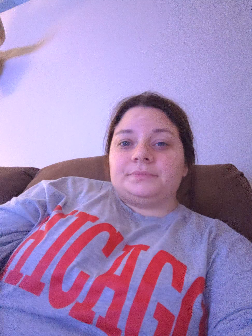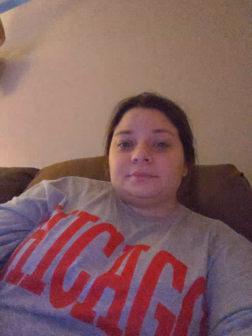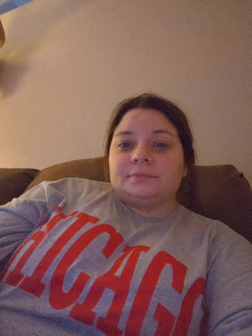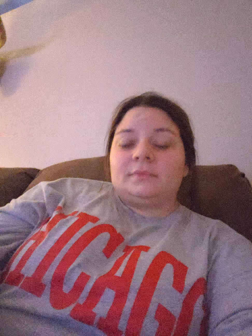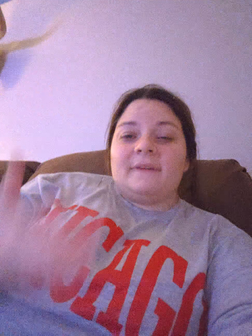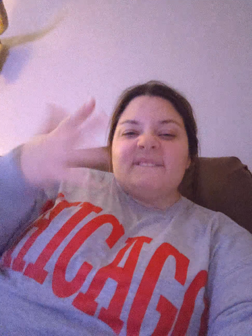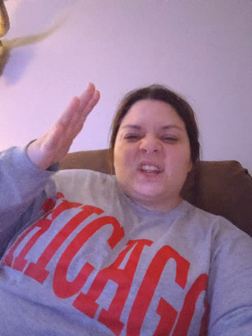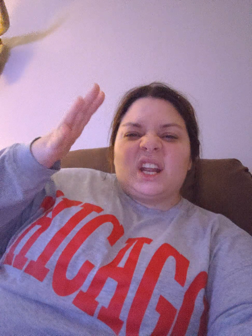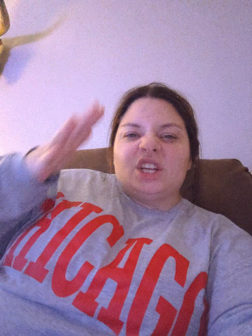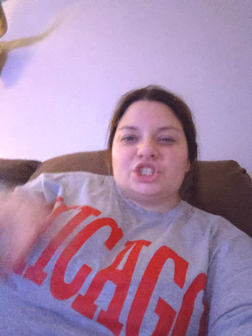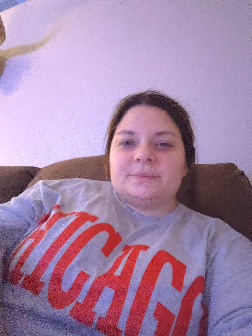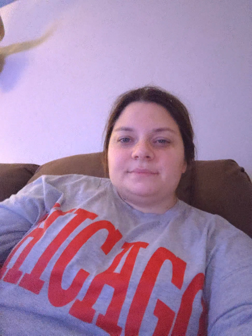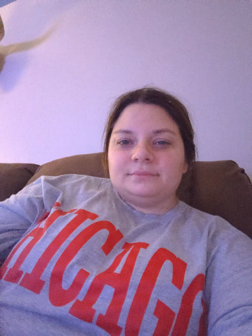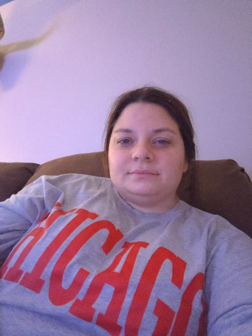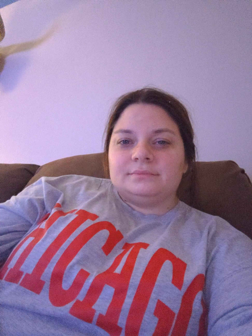finish